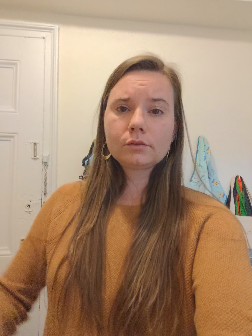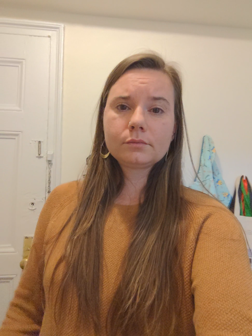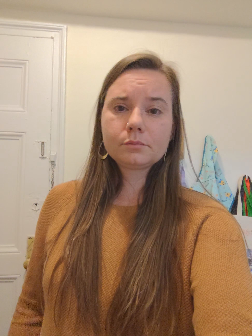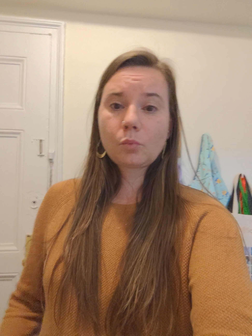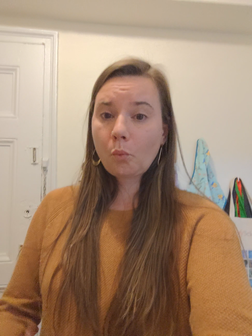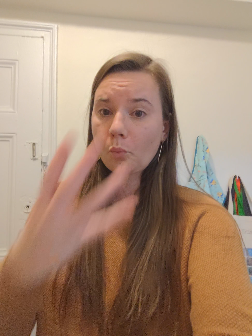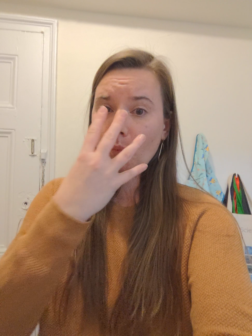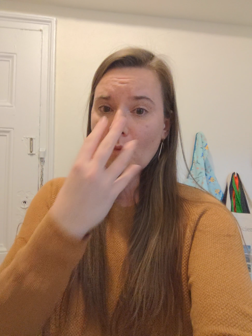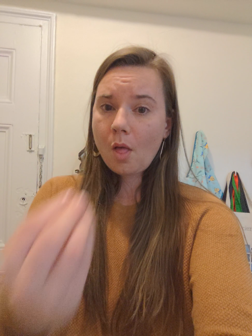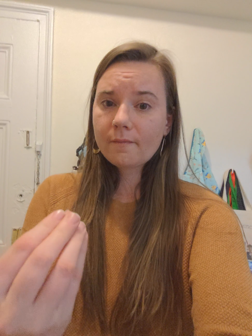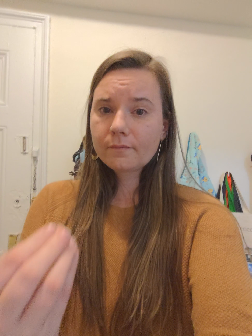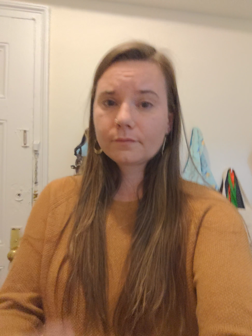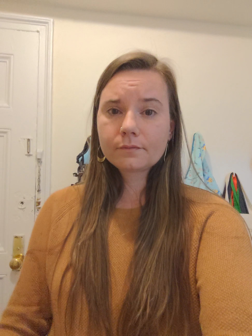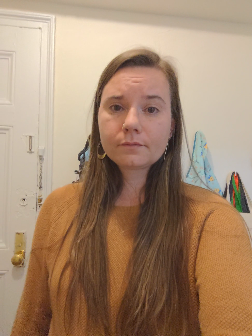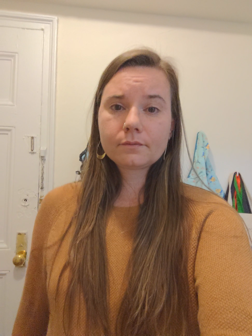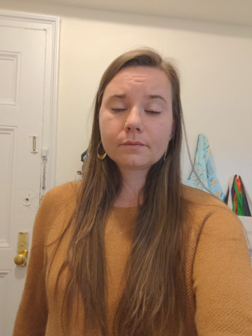wolf